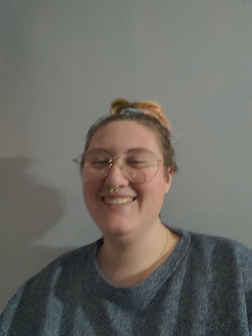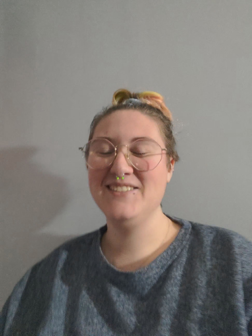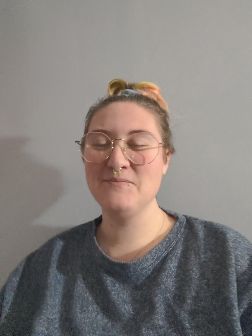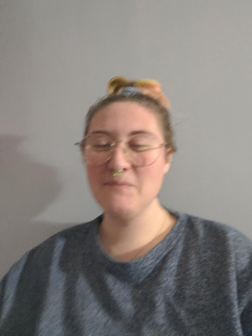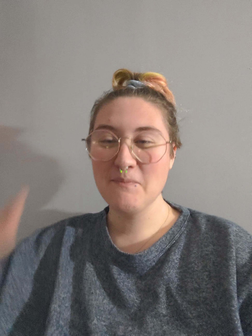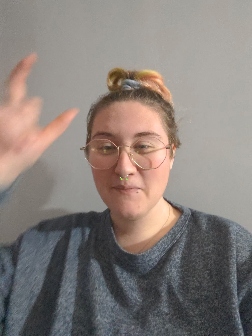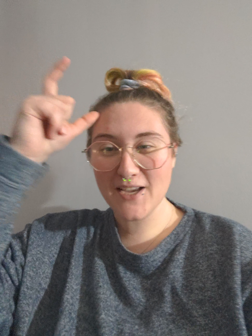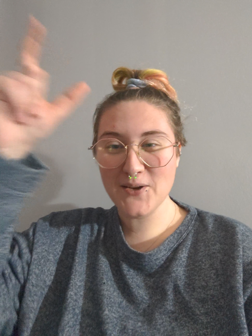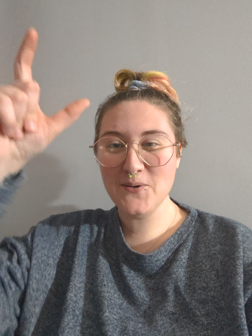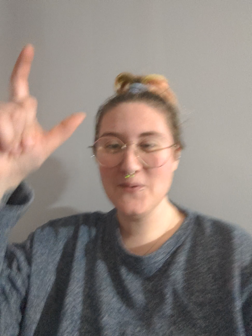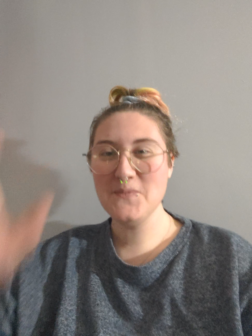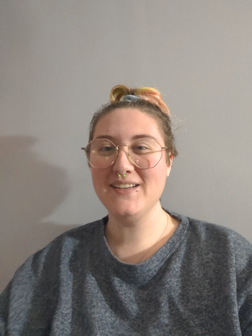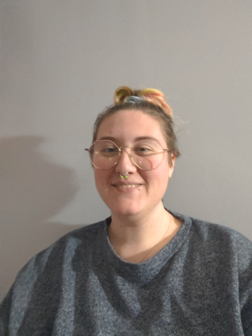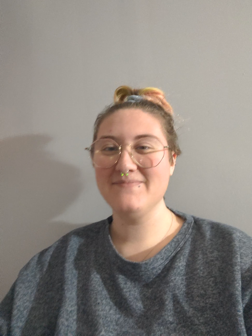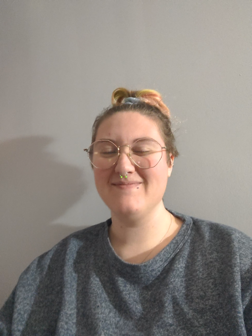moon